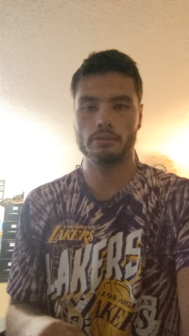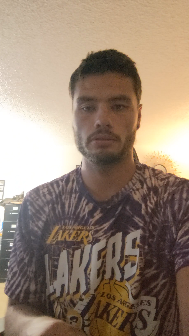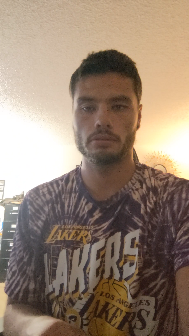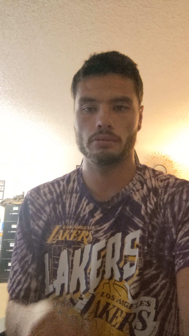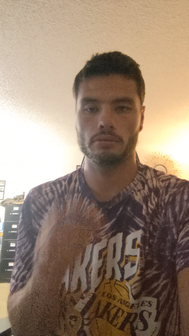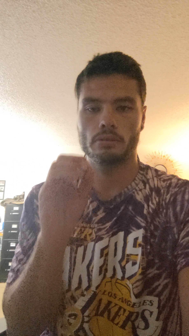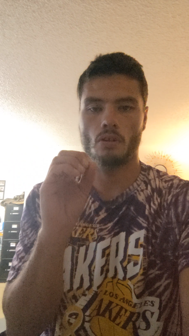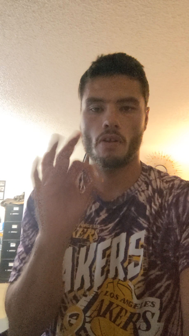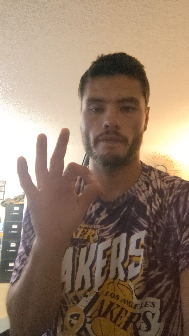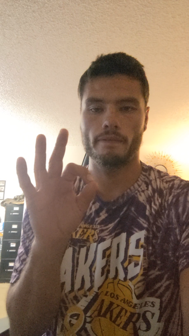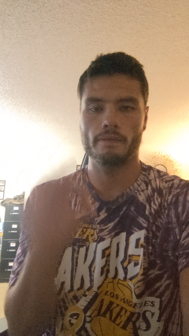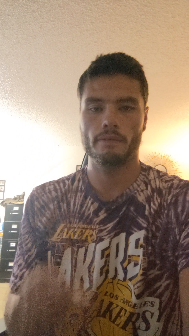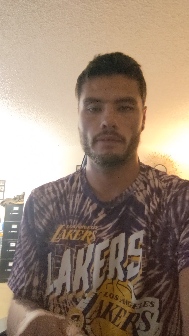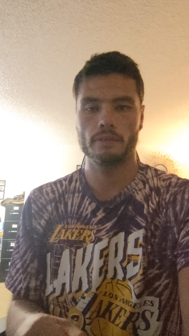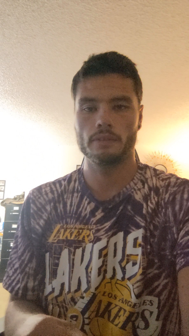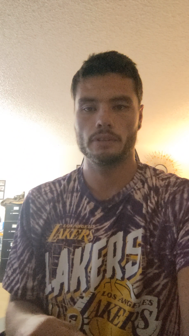of